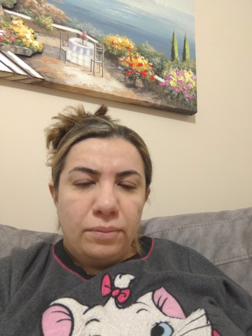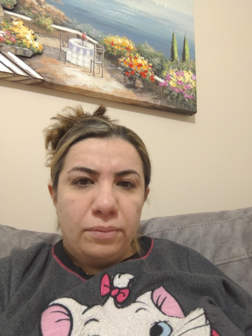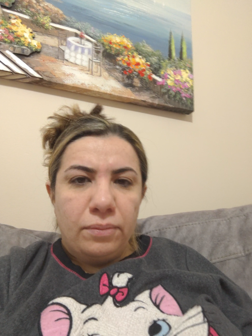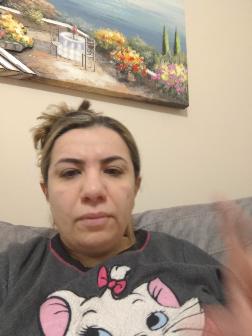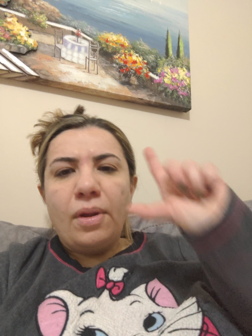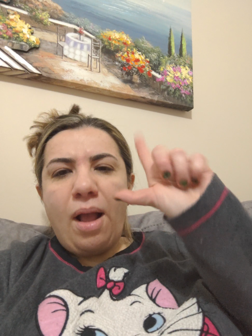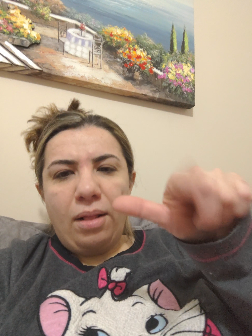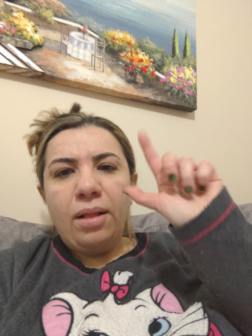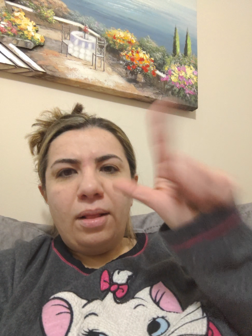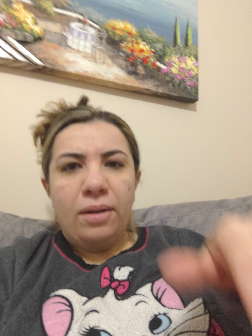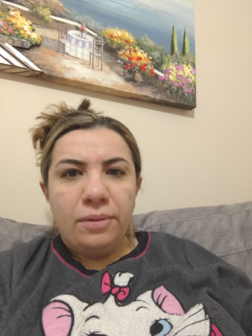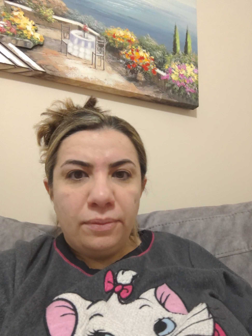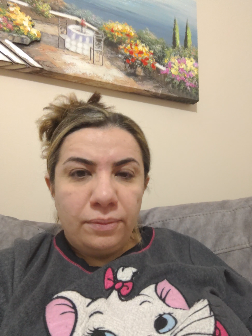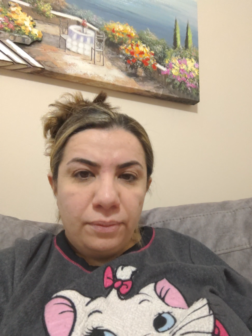later